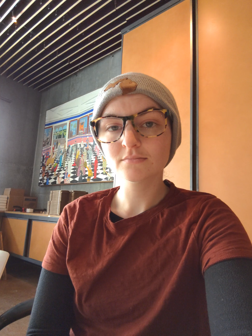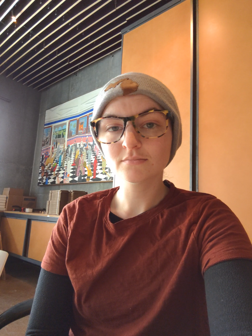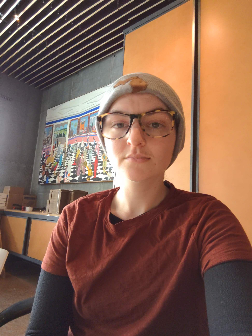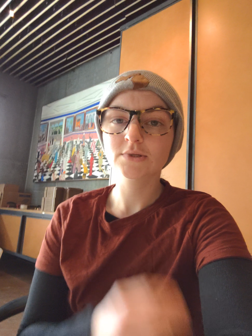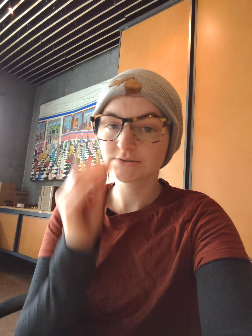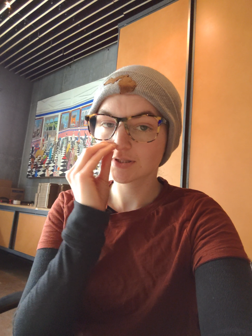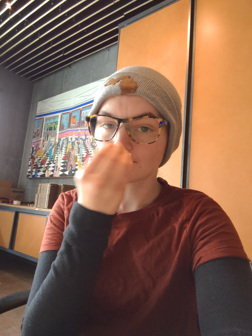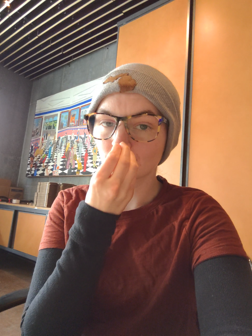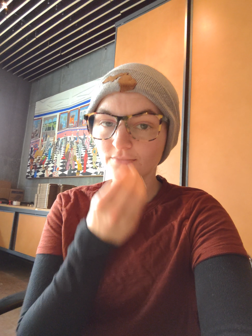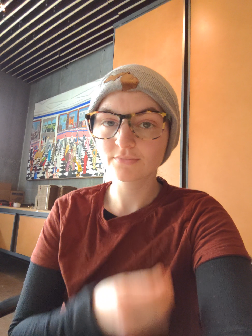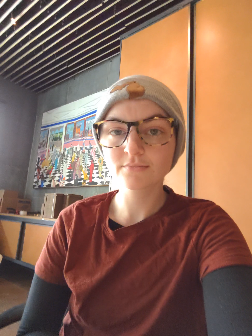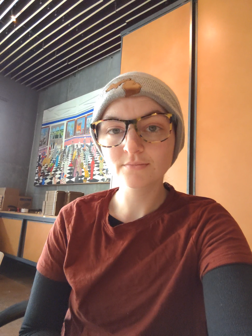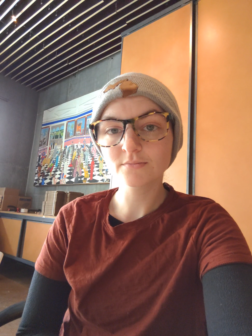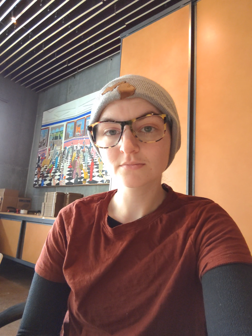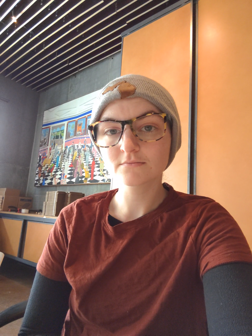flower